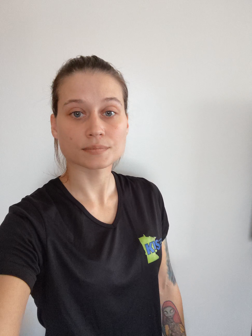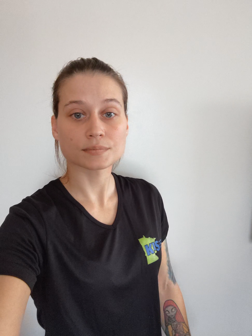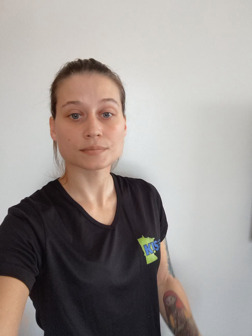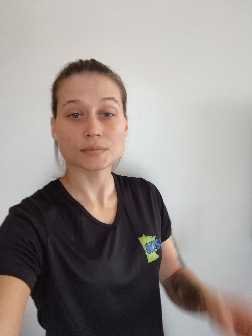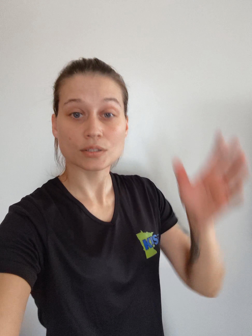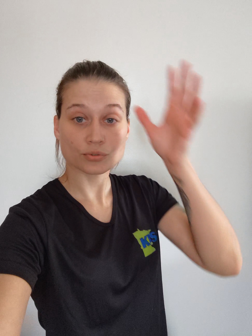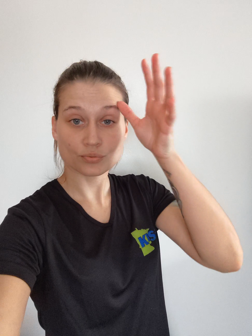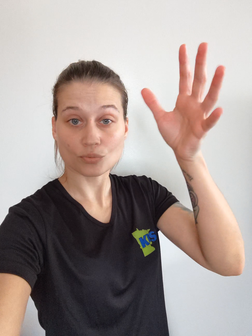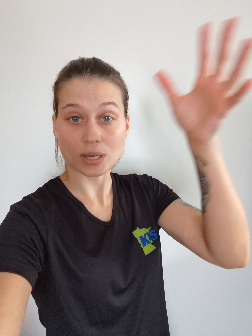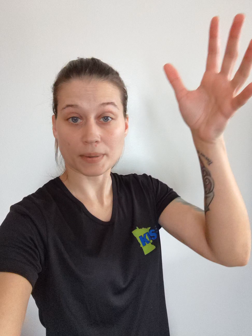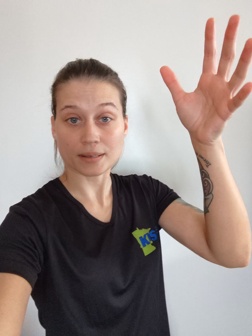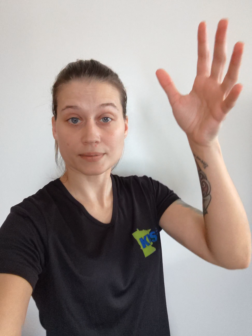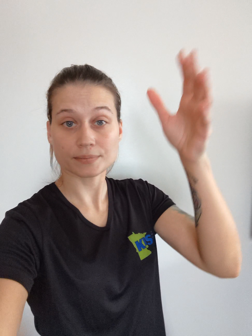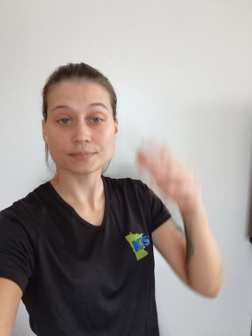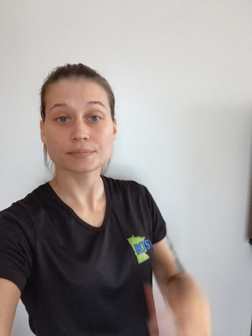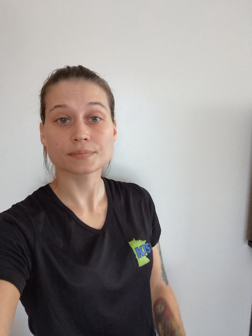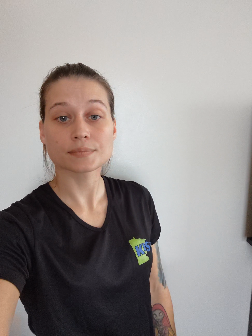grandpa